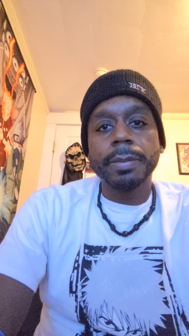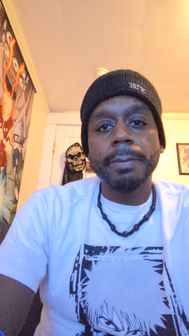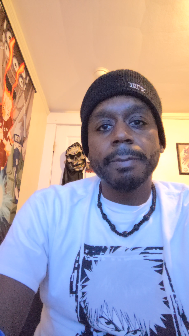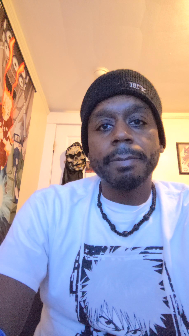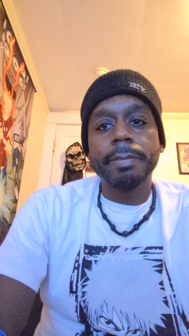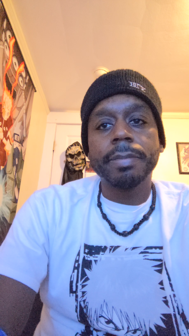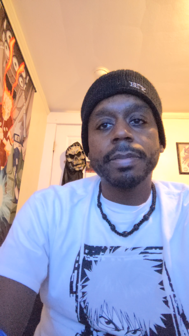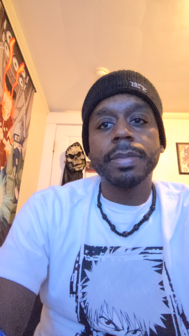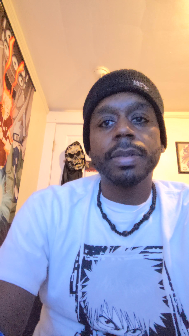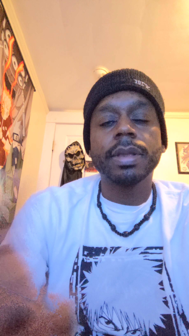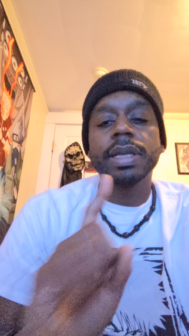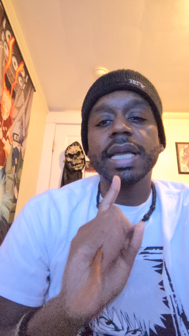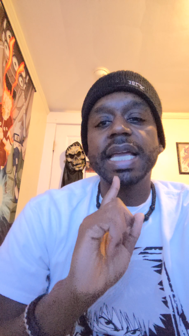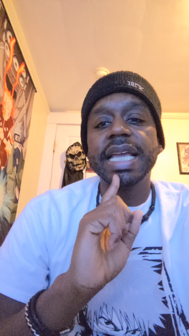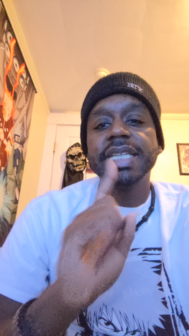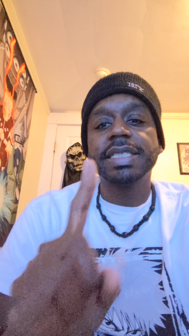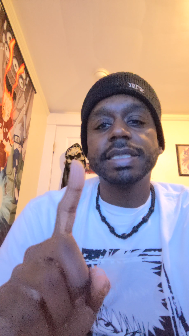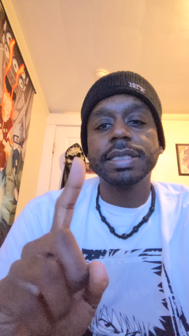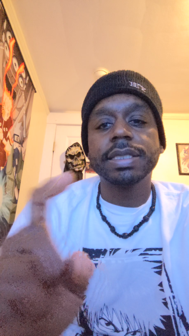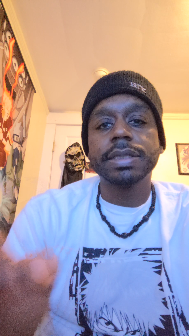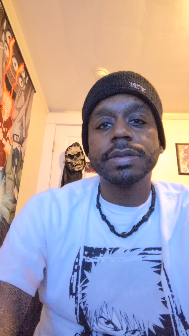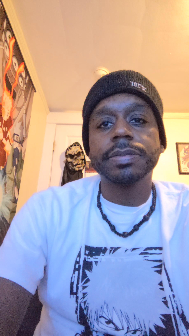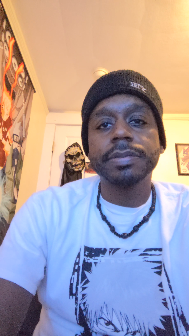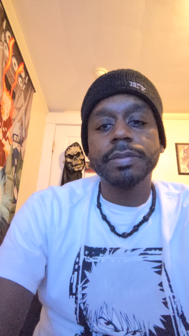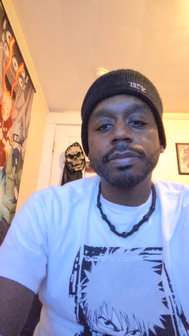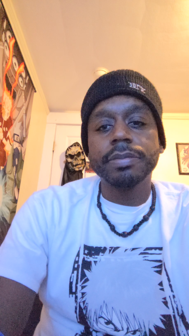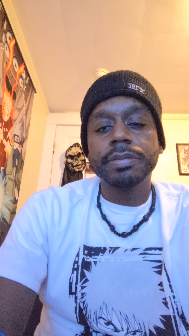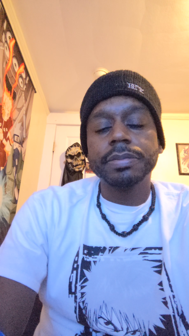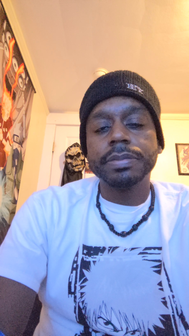is